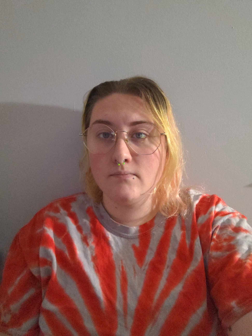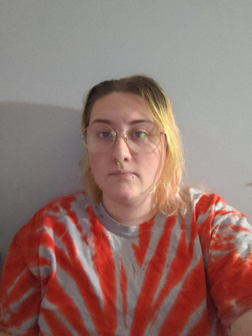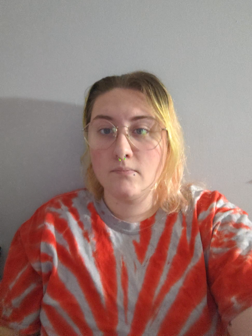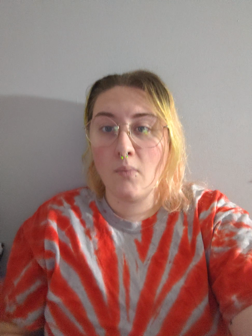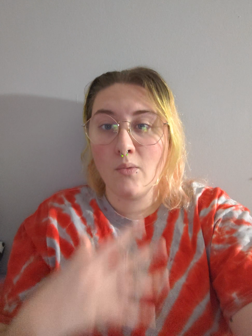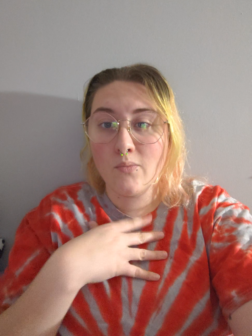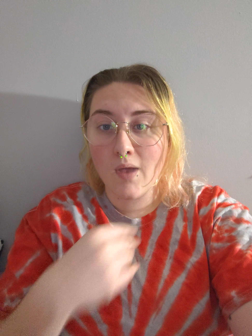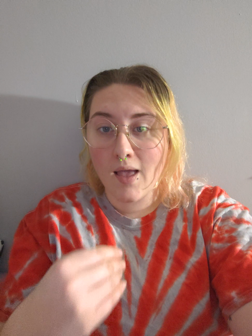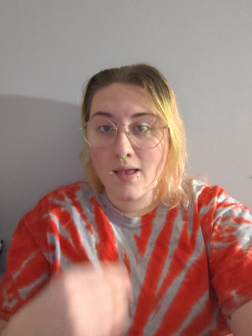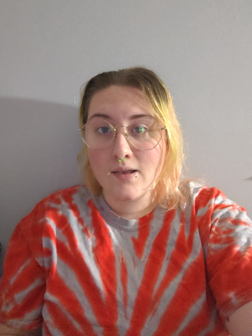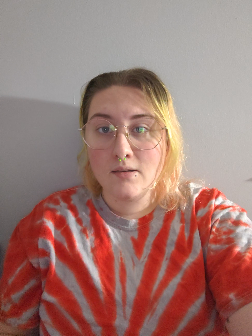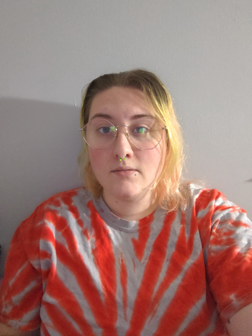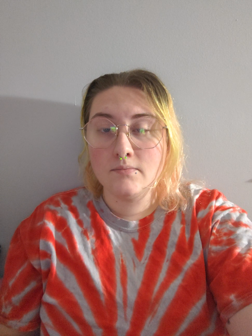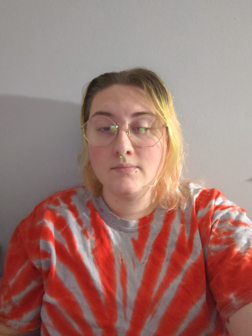white